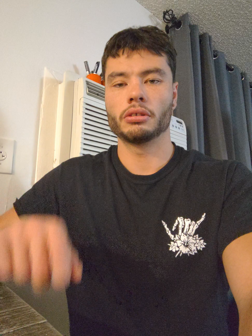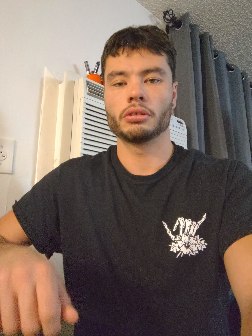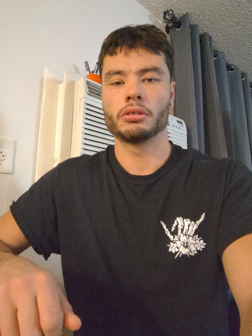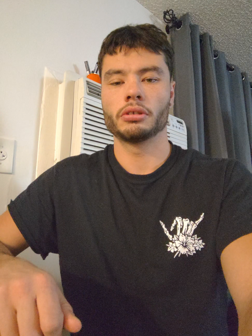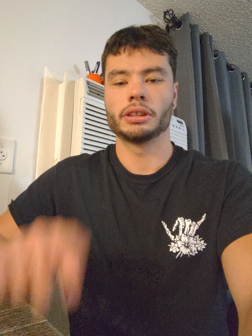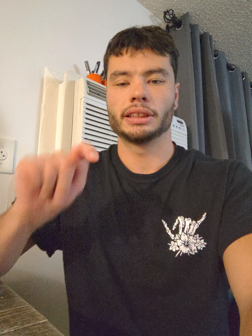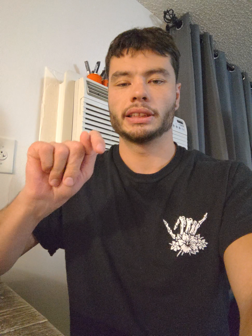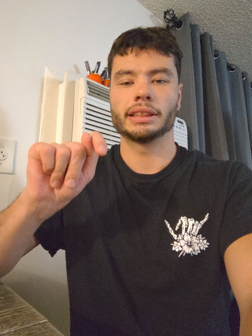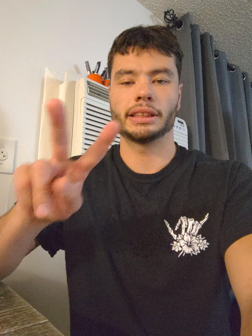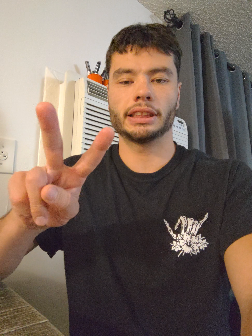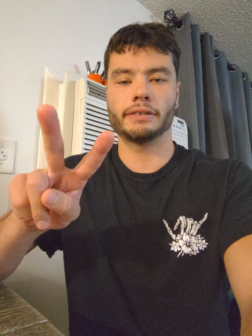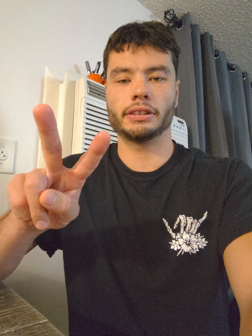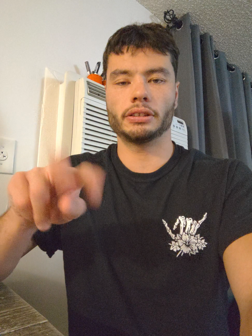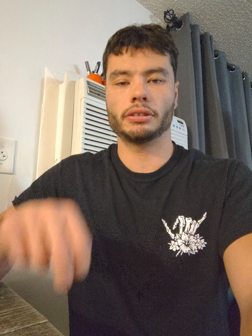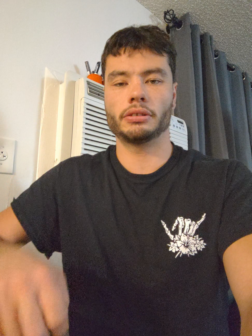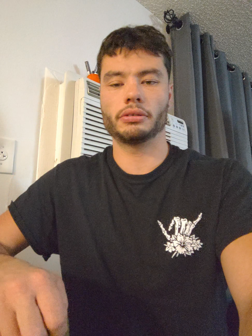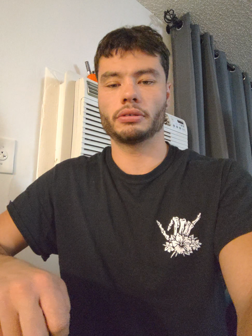TV